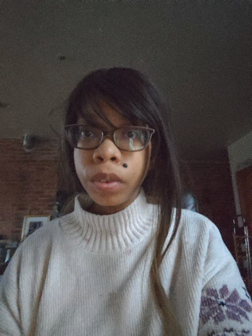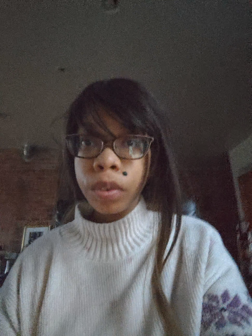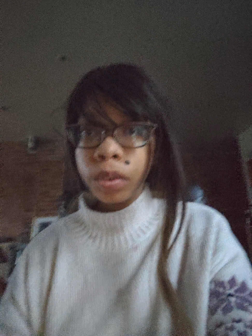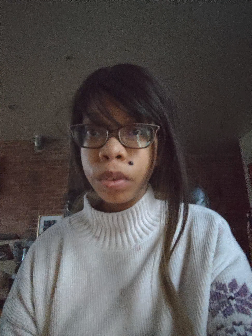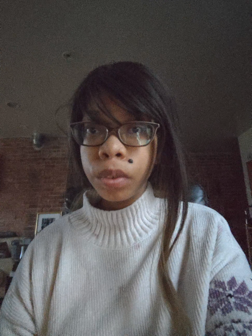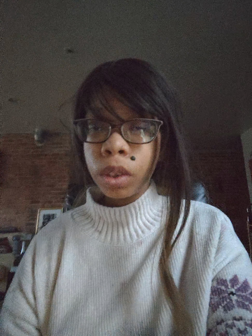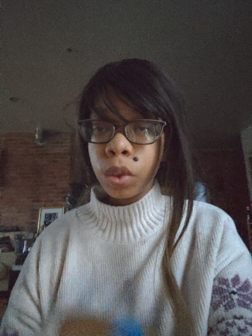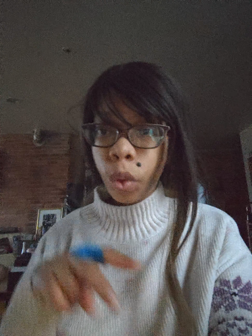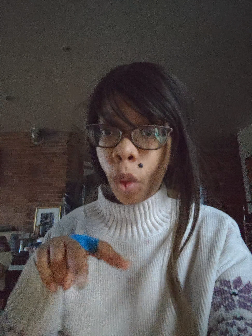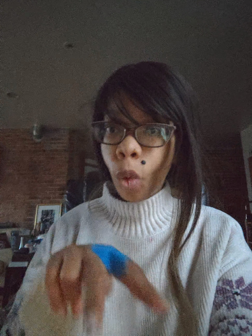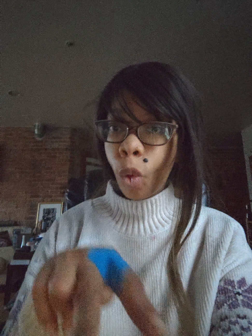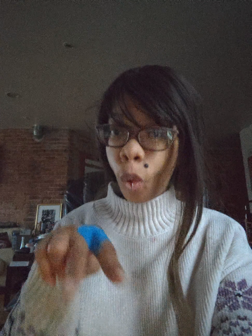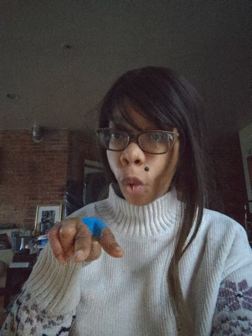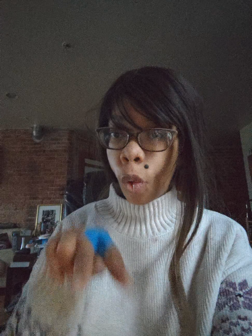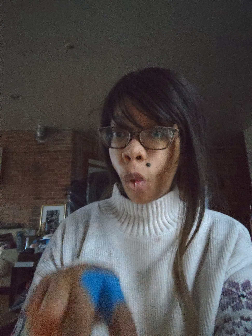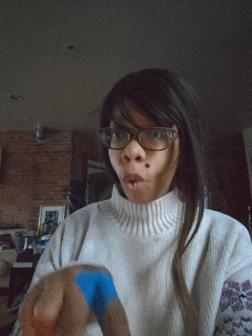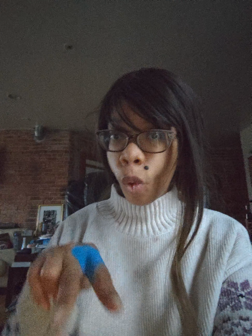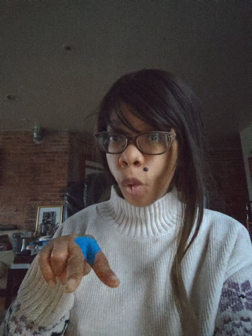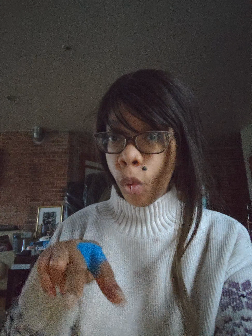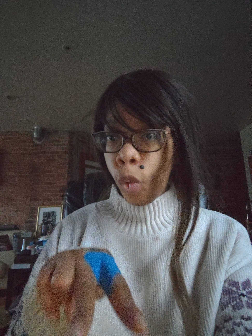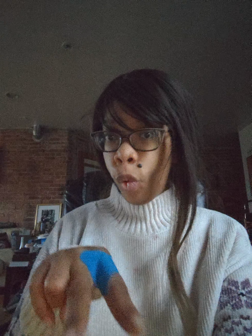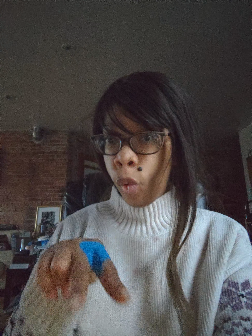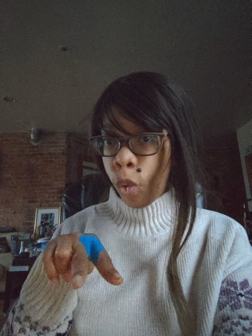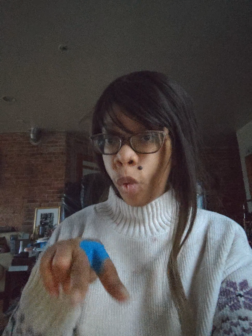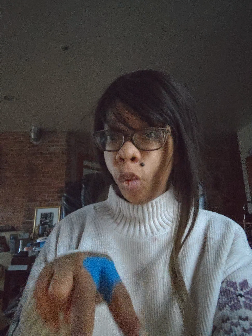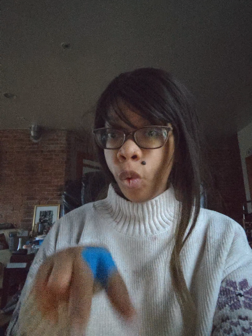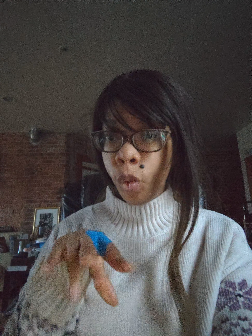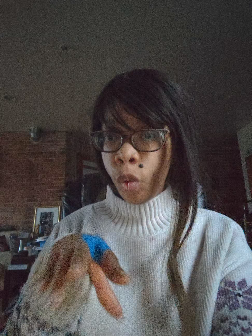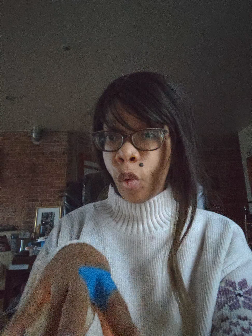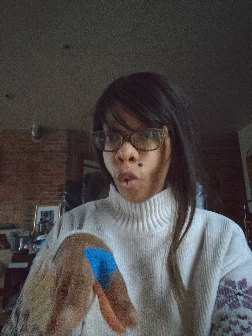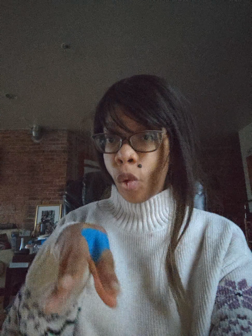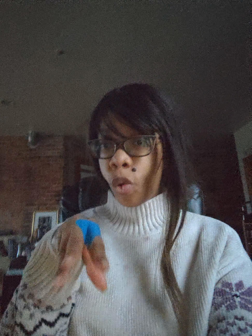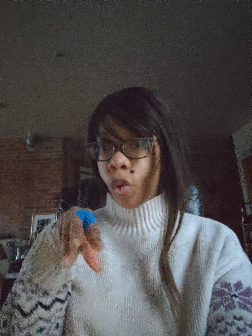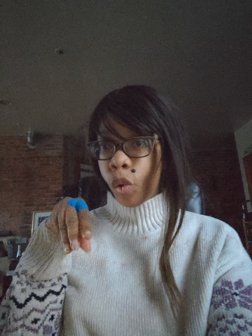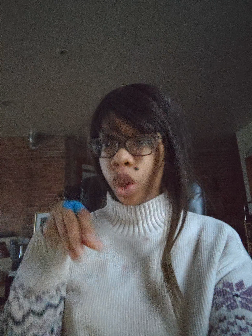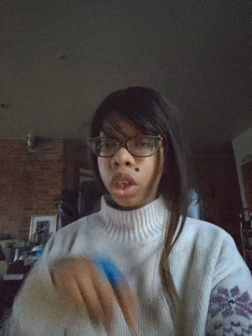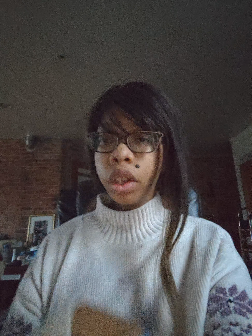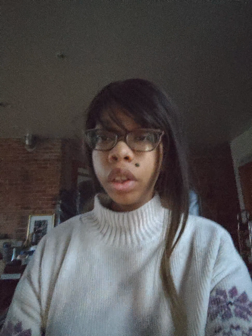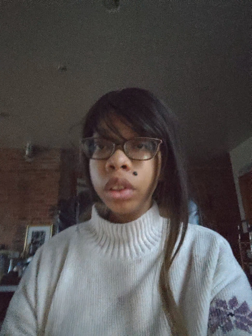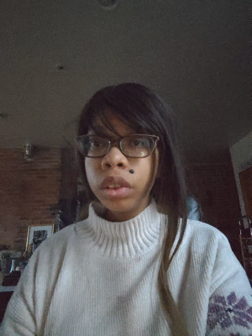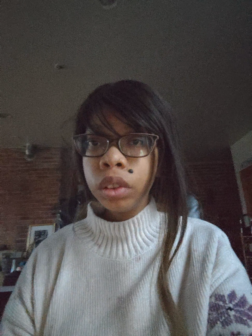vacuum